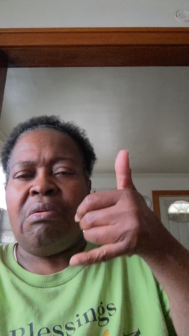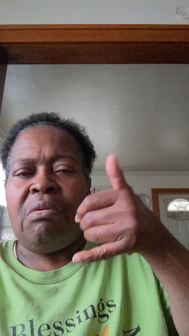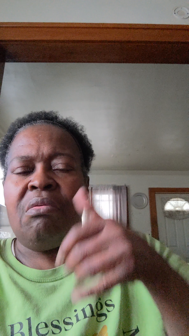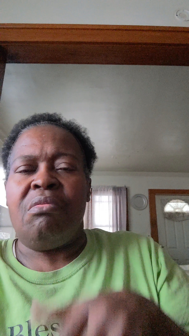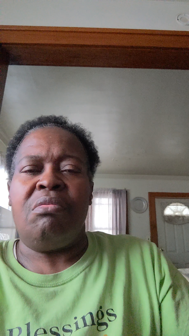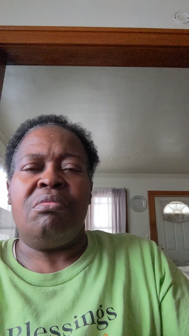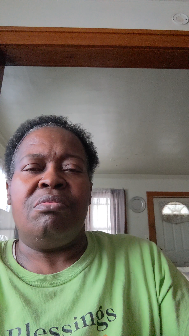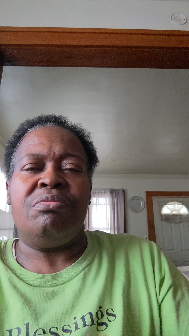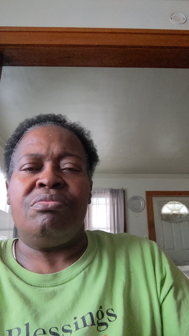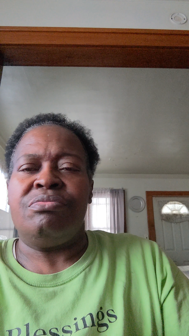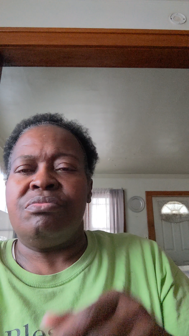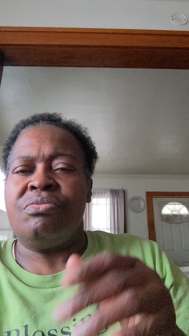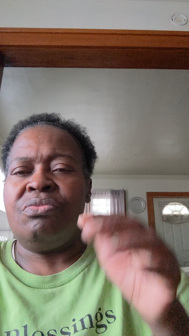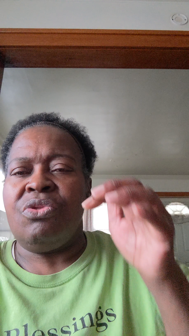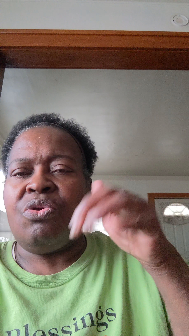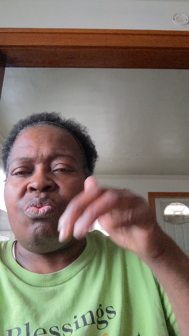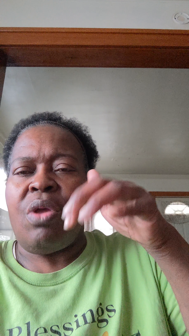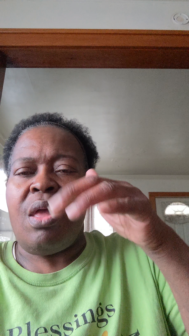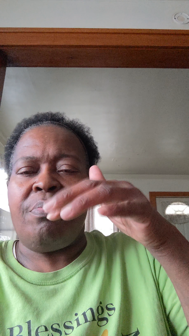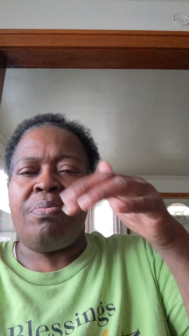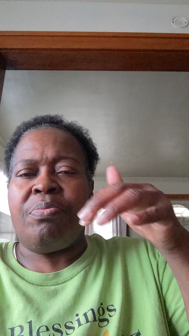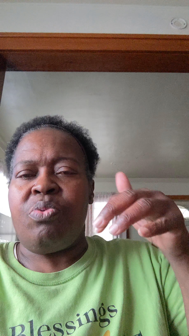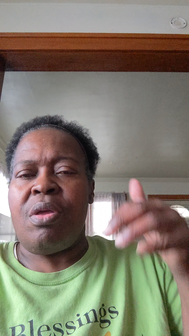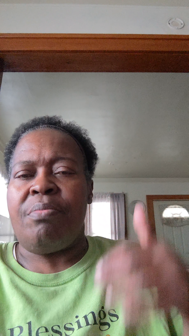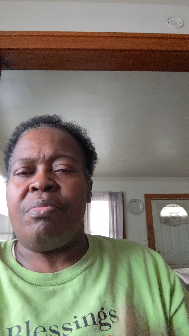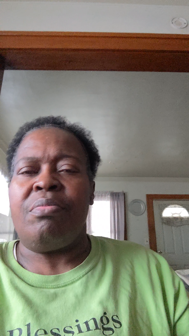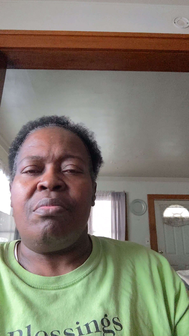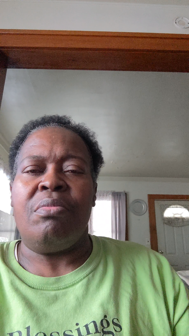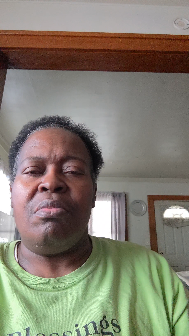grapes